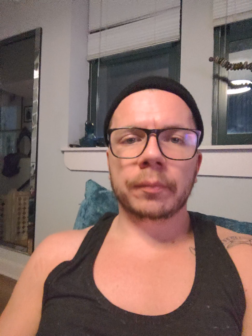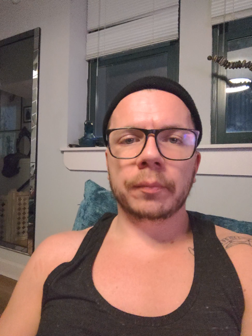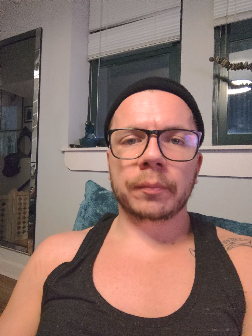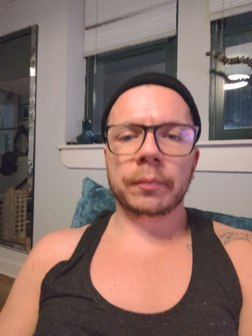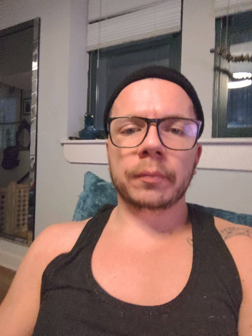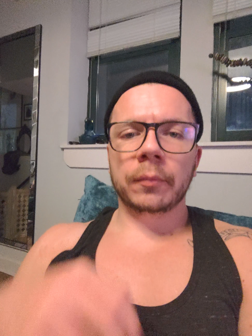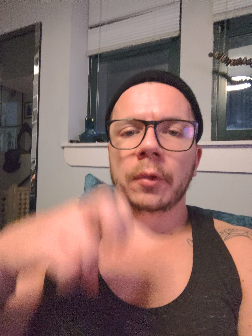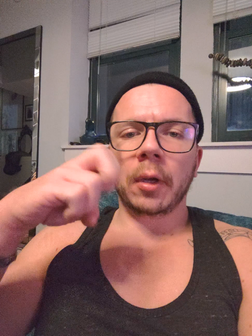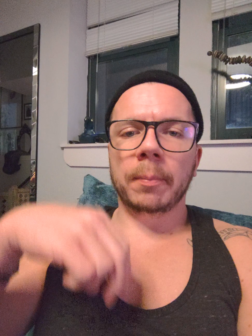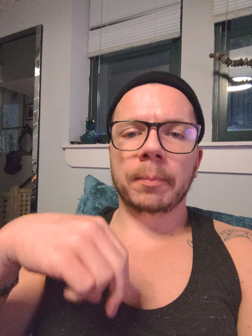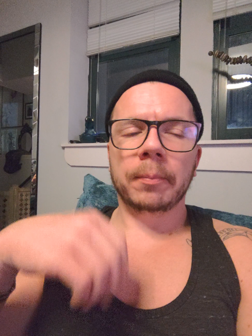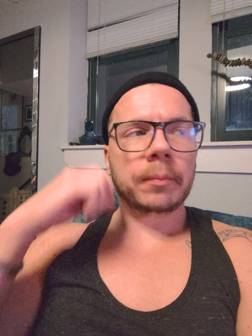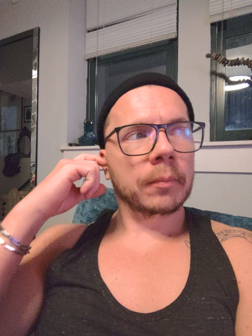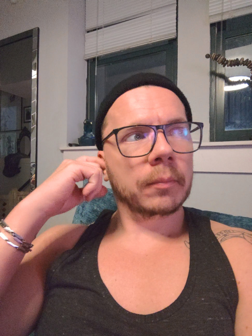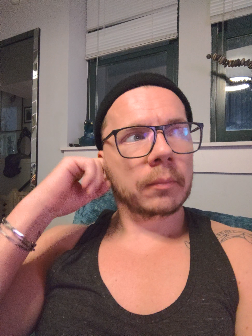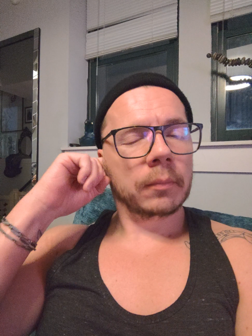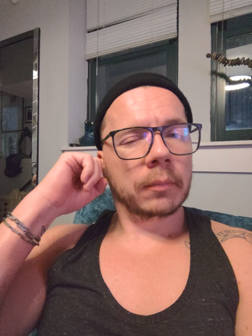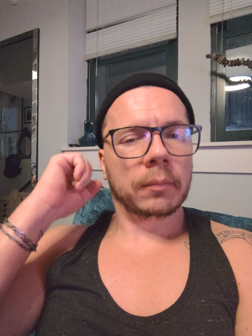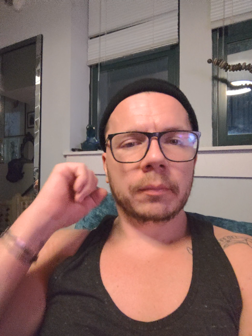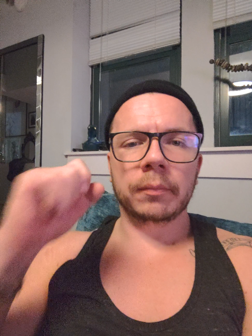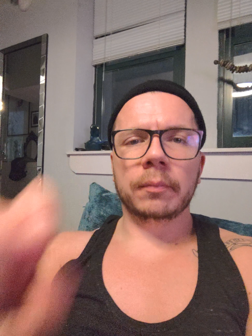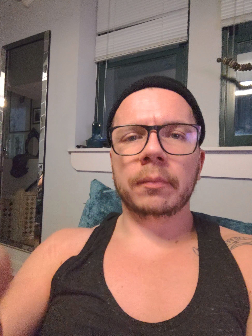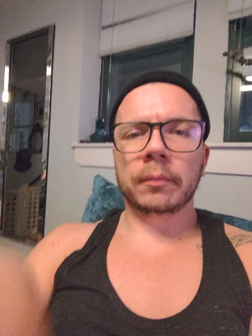jump